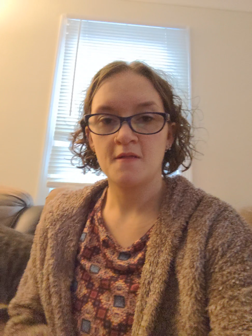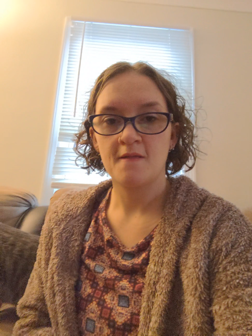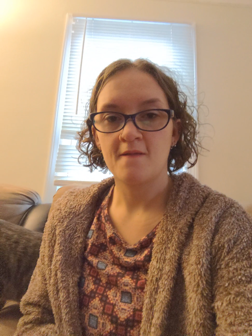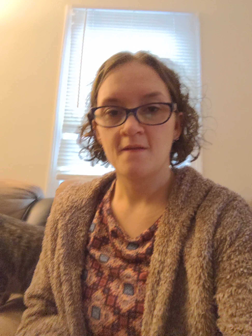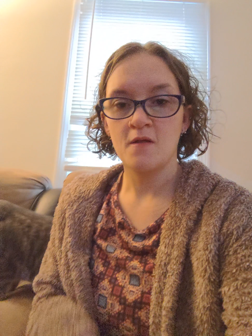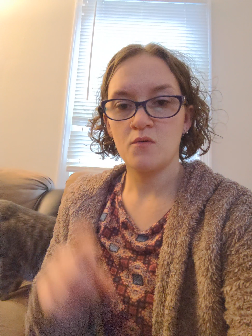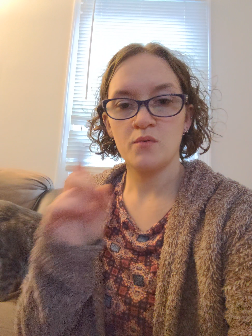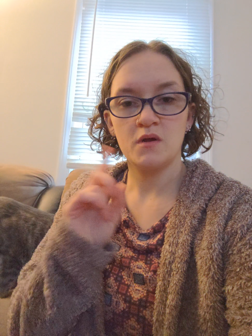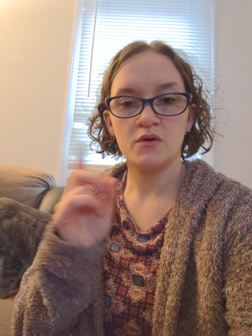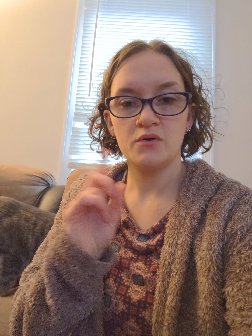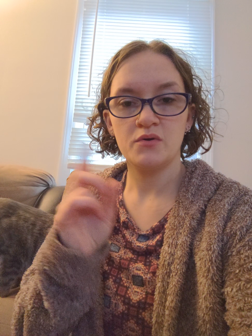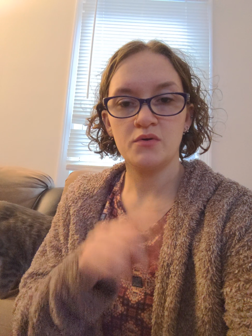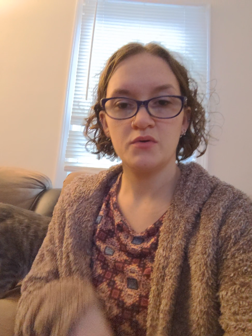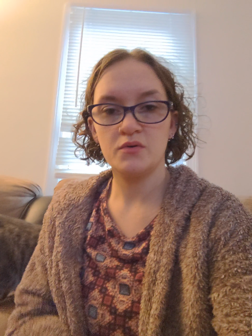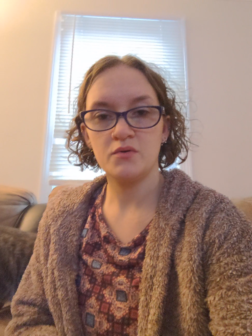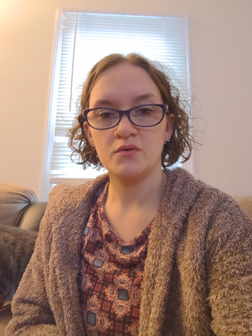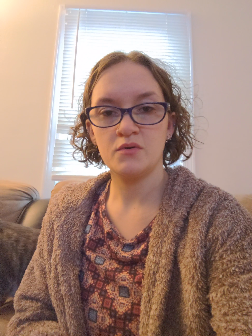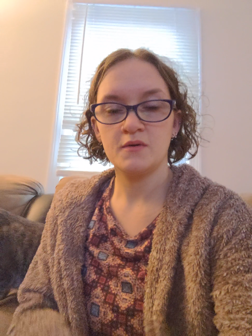where